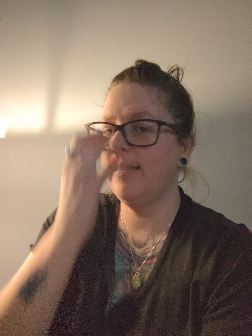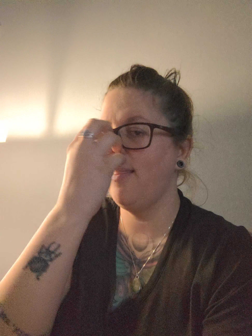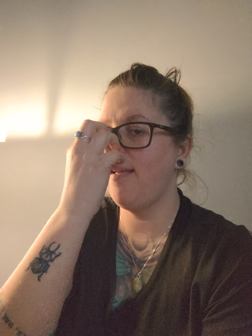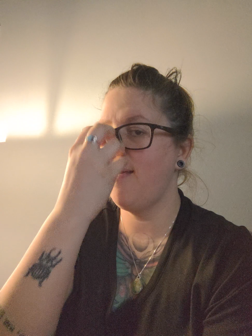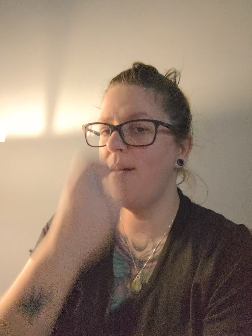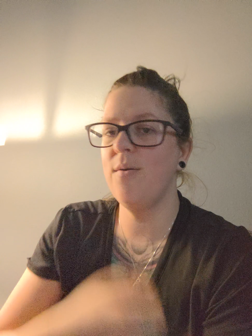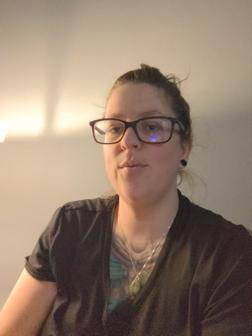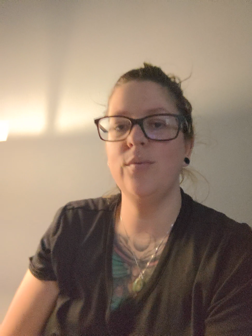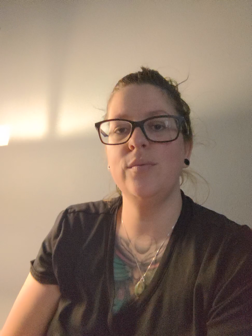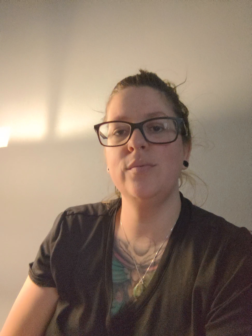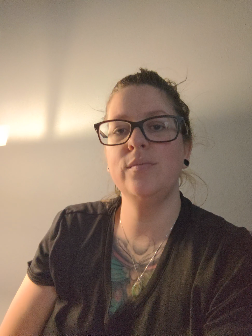clown